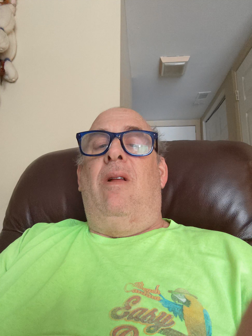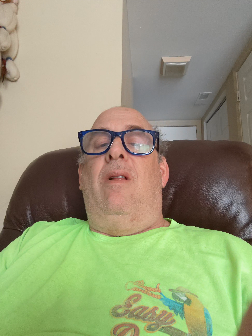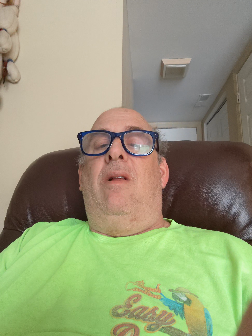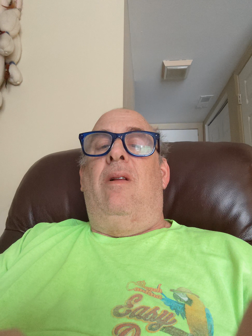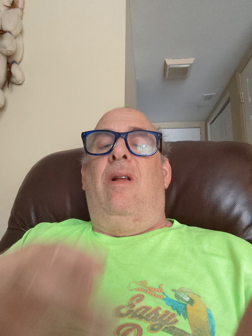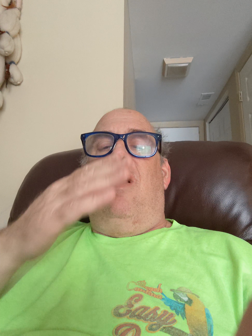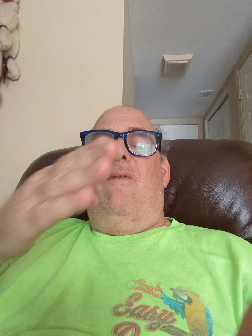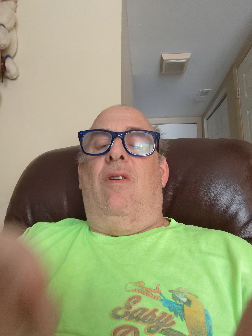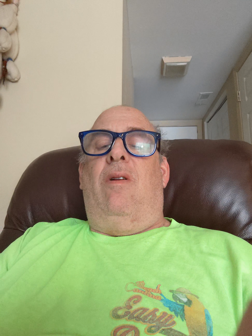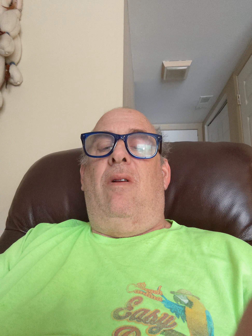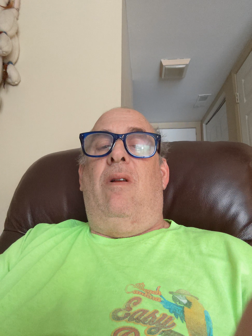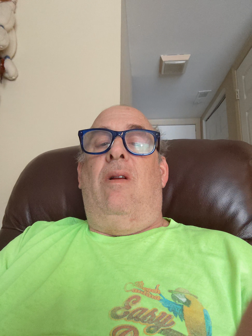after